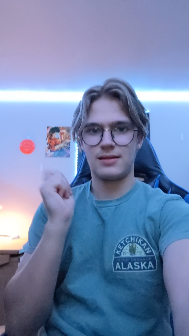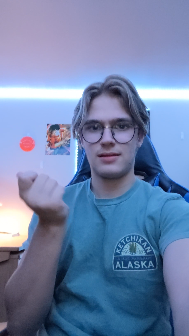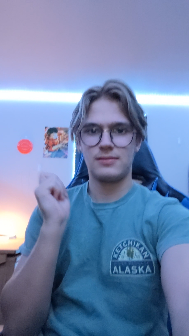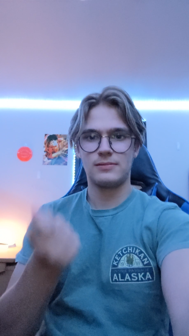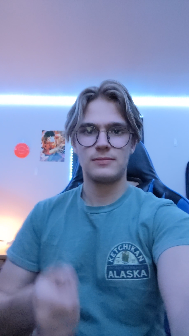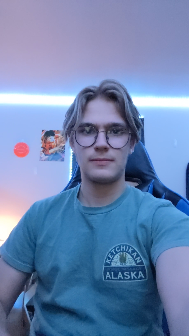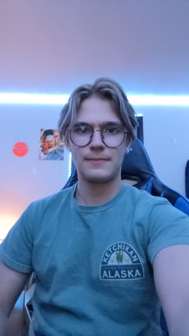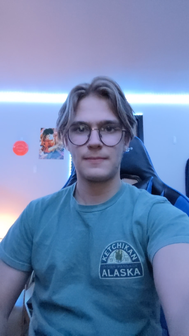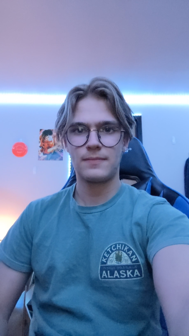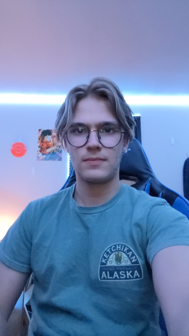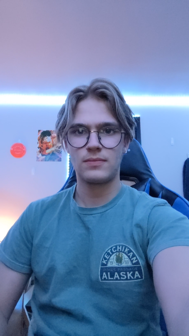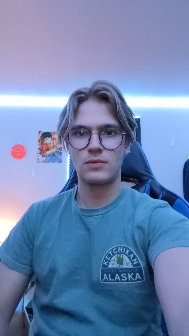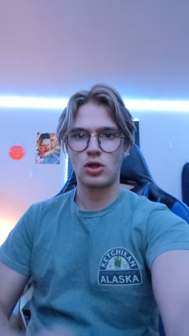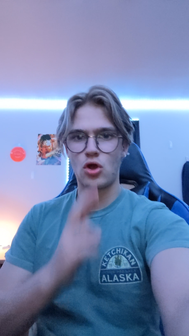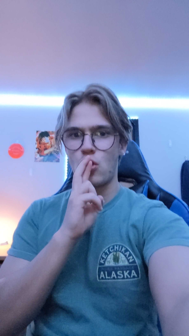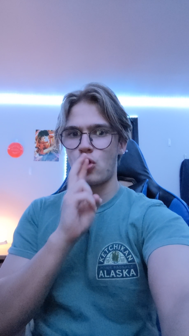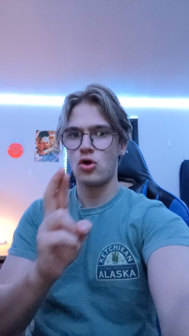are